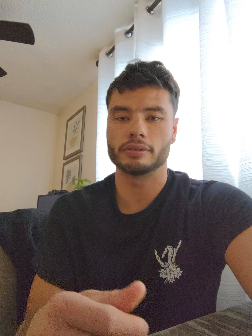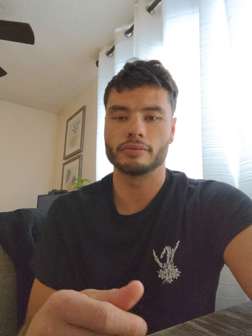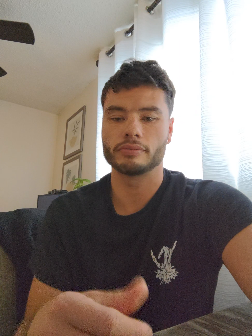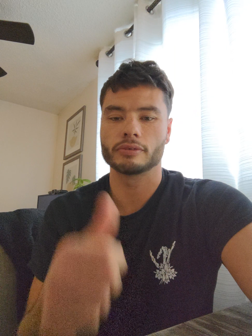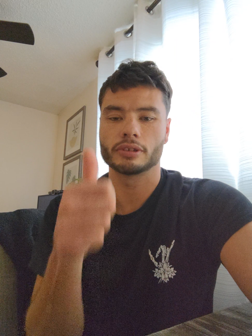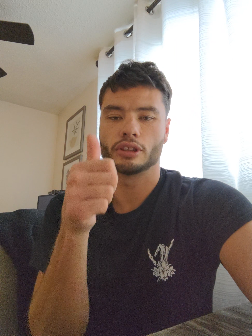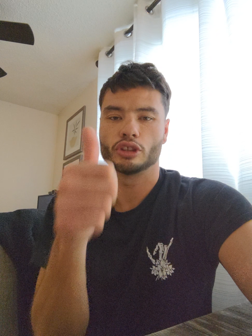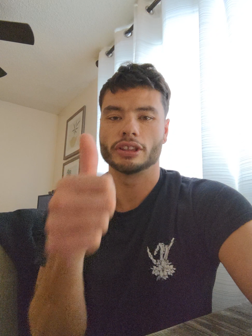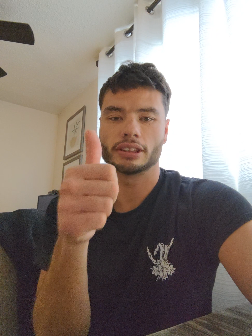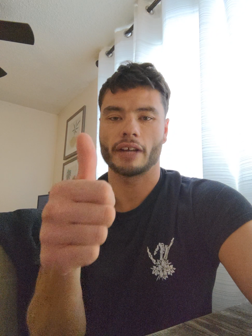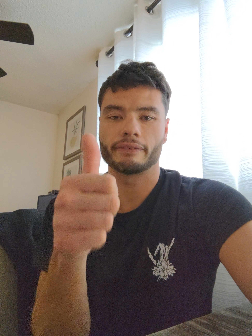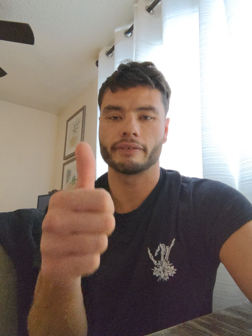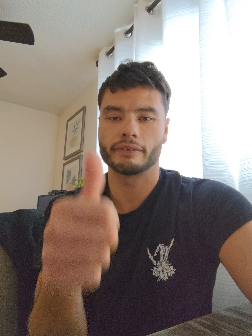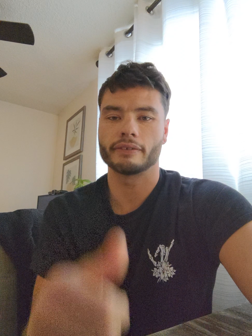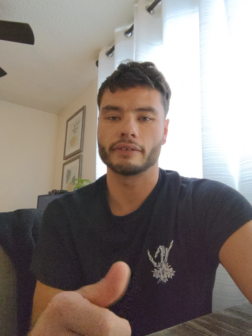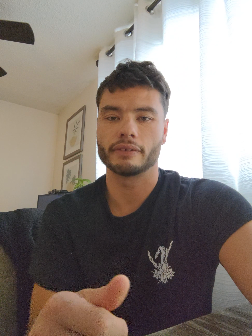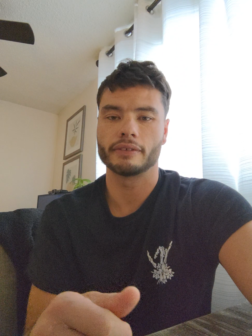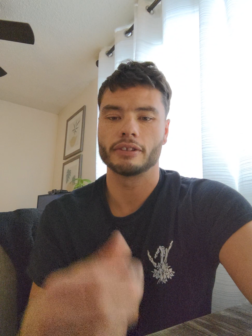yourself